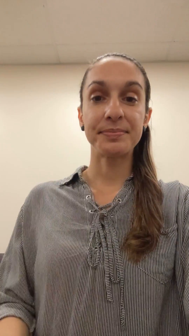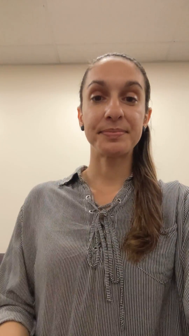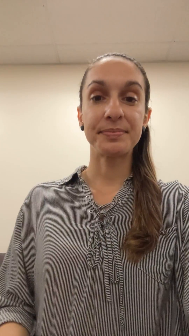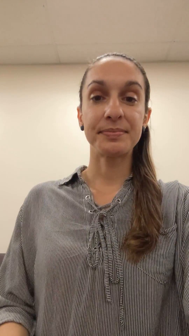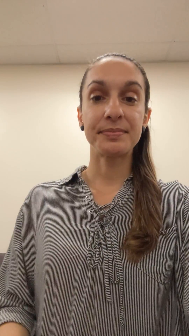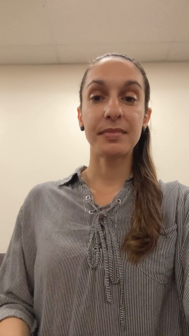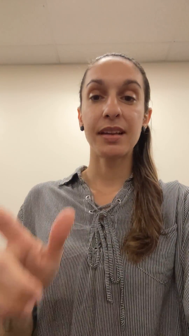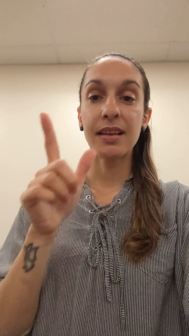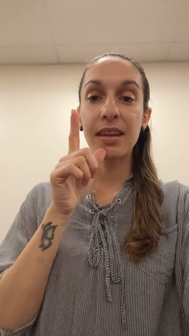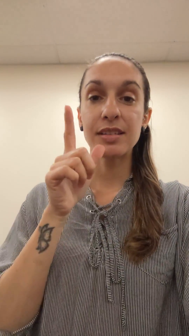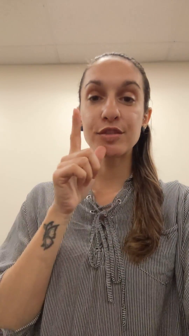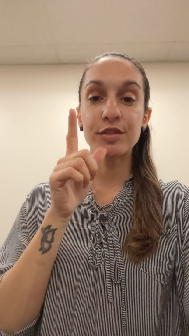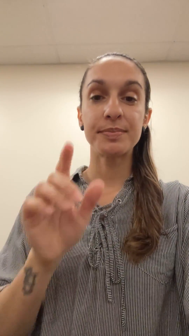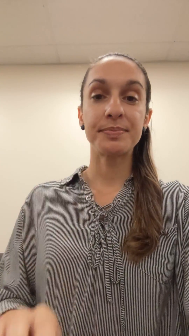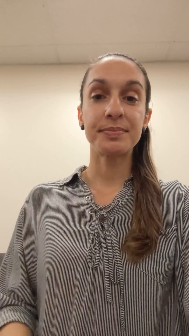lunch